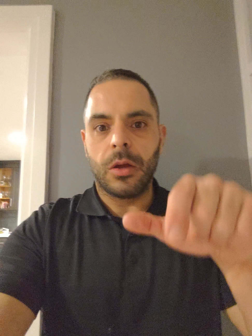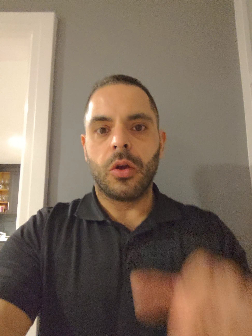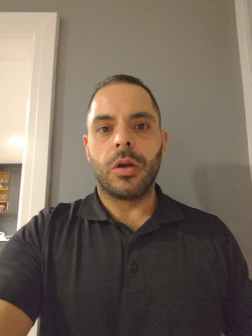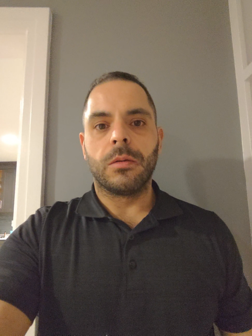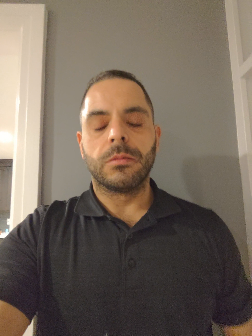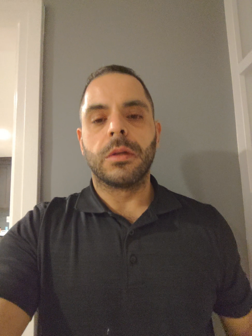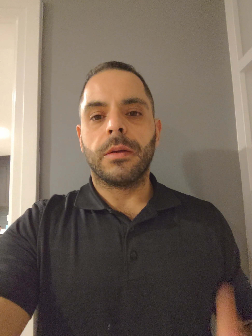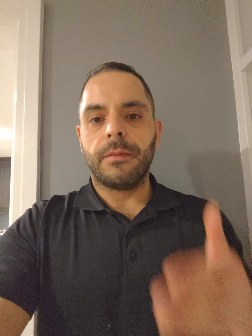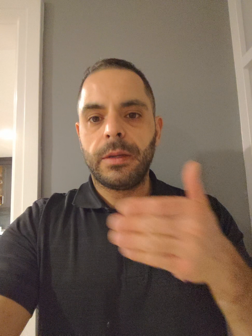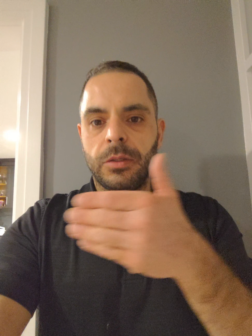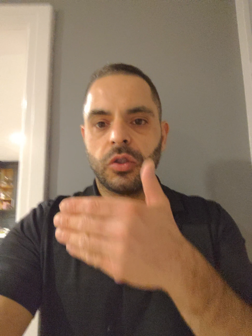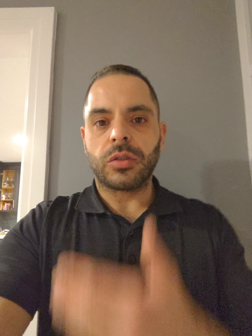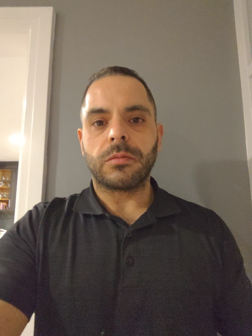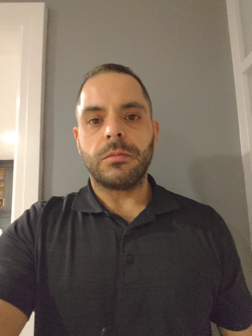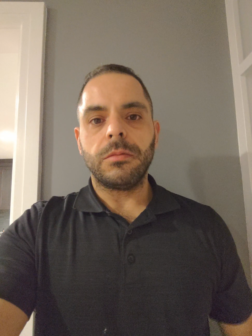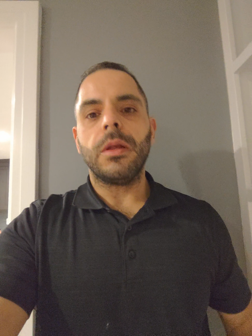fish